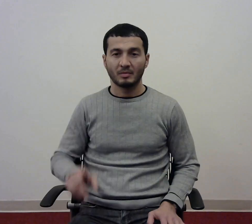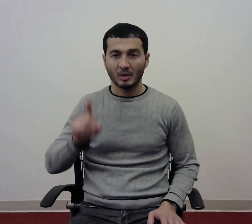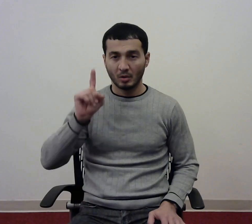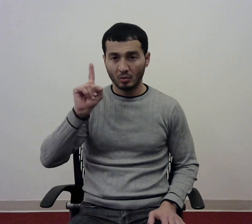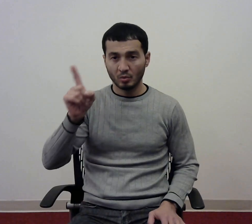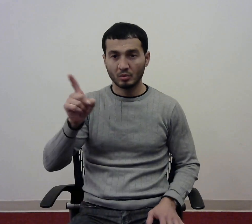O